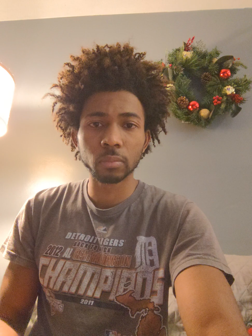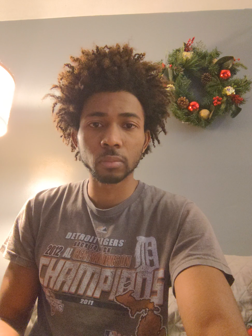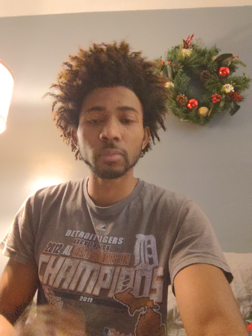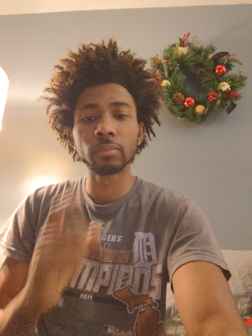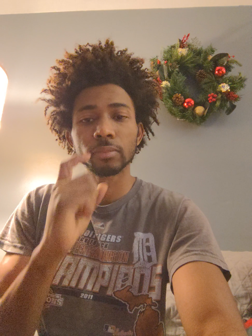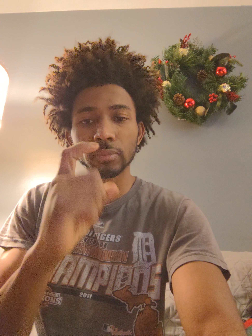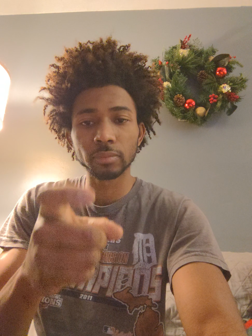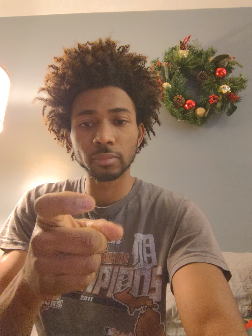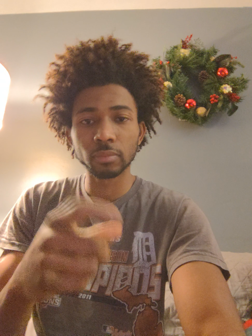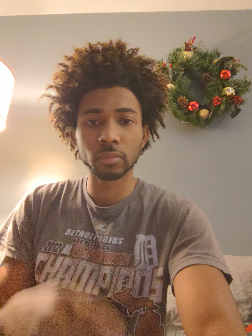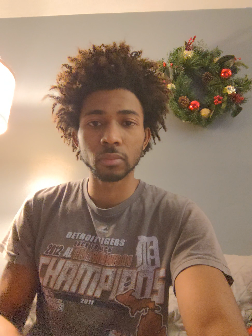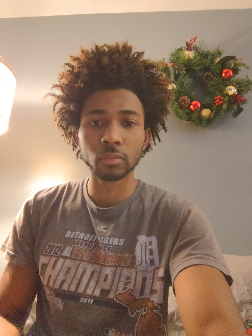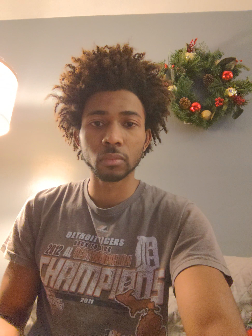gift